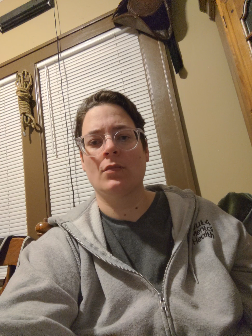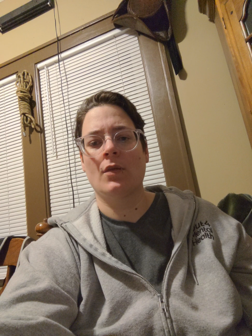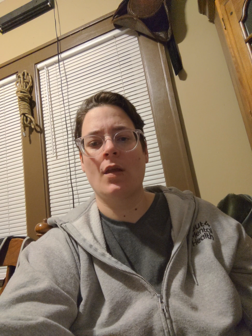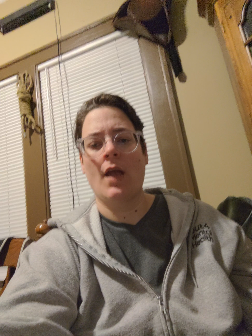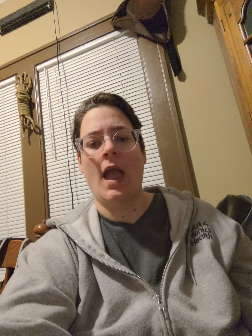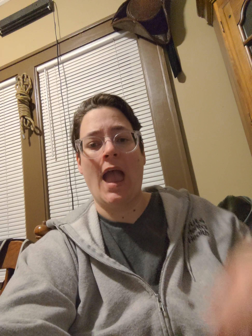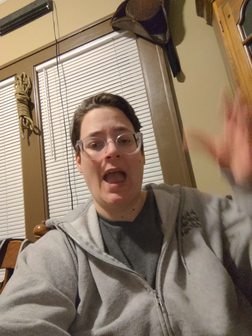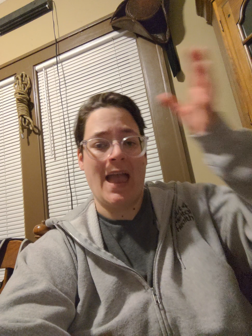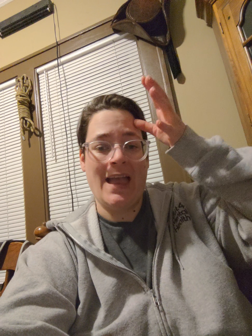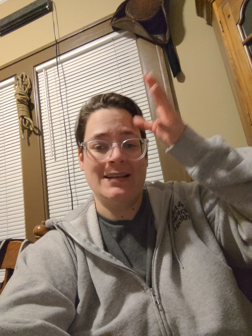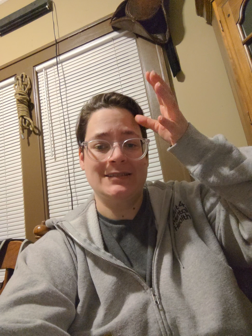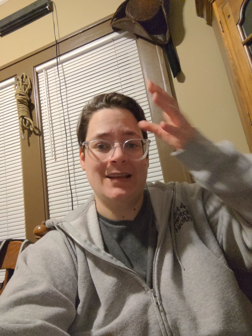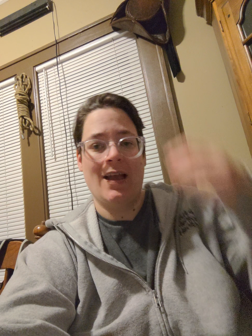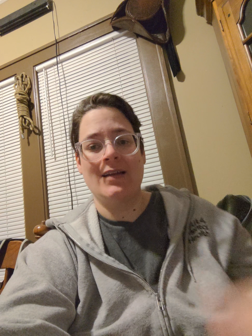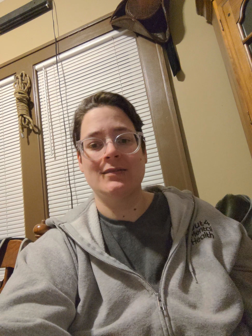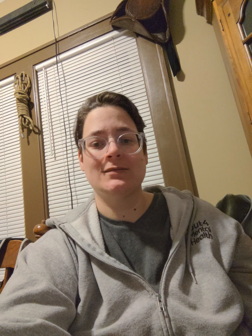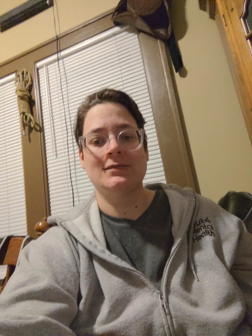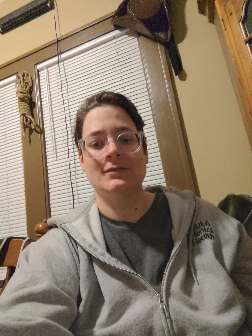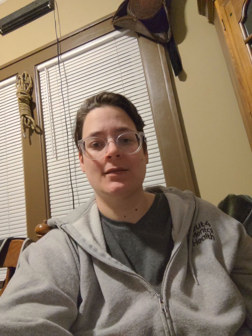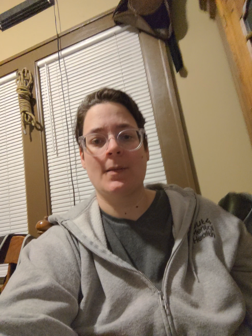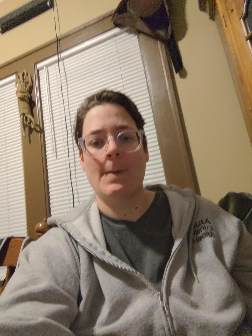dad